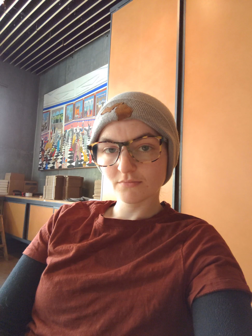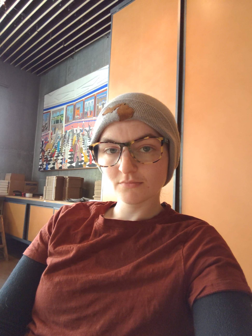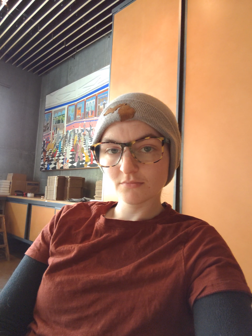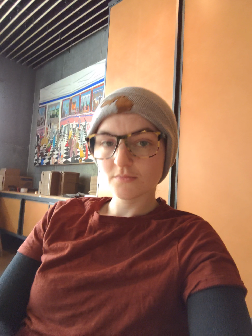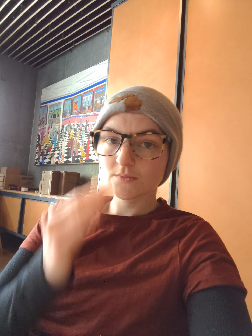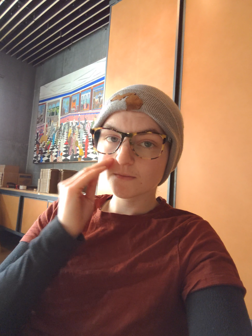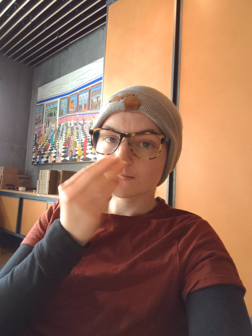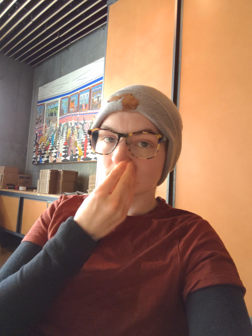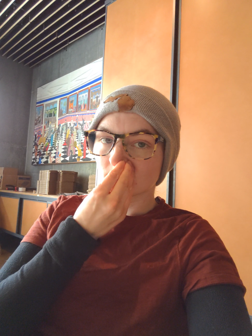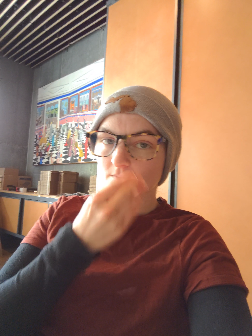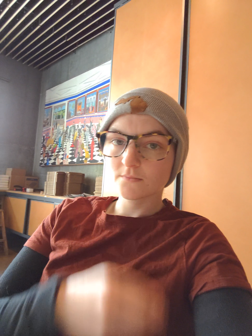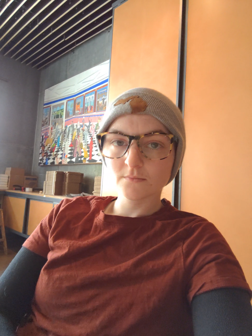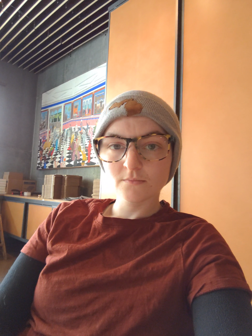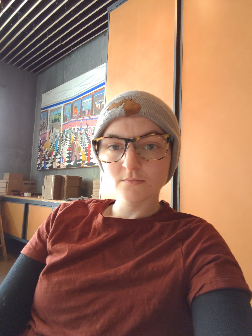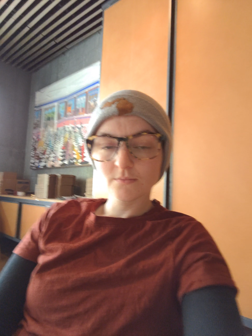flower